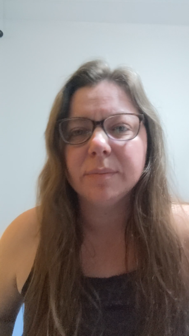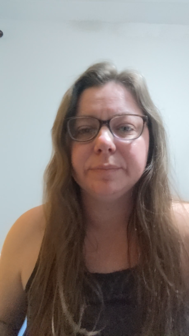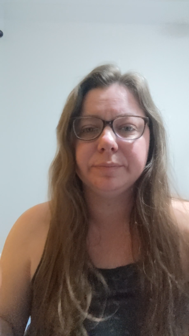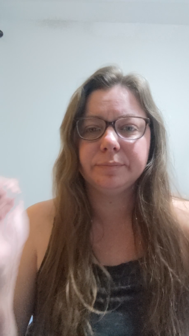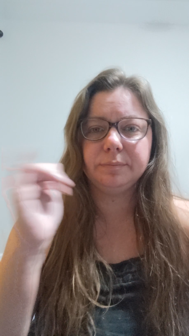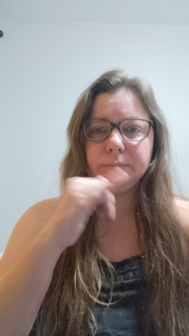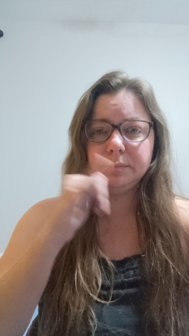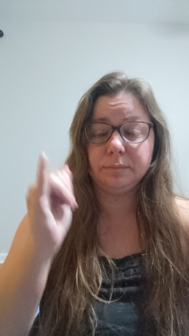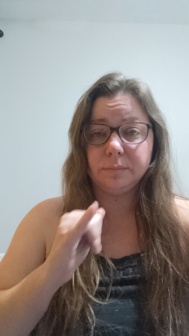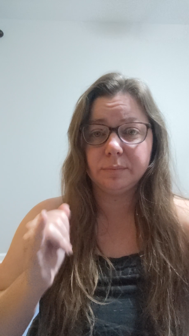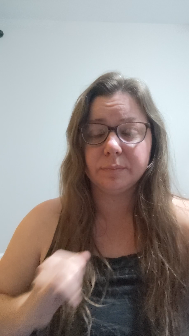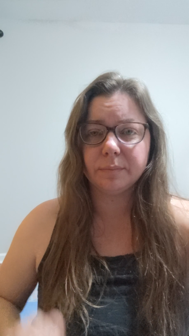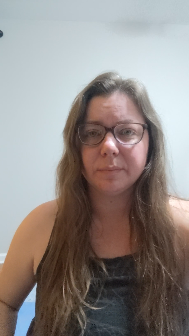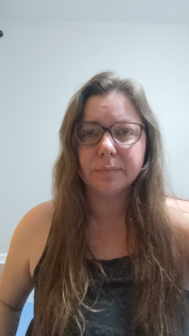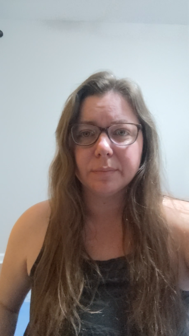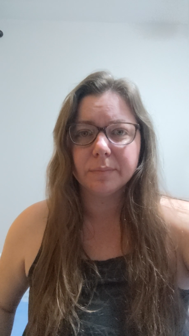draw